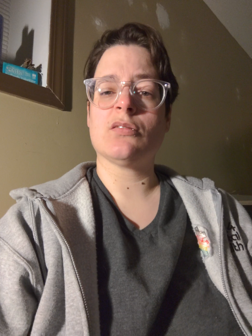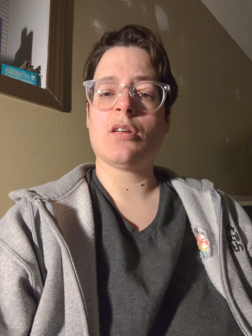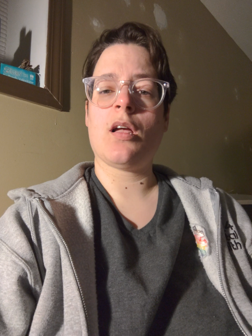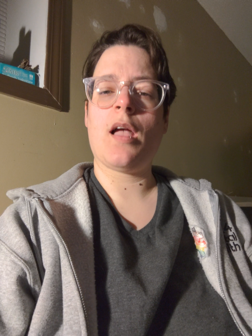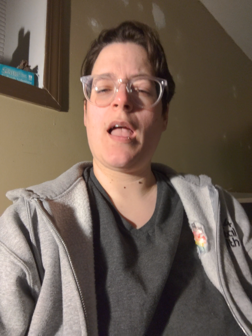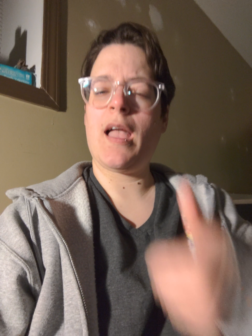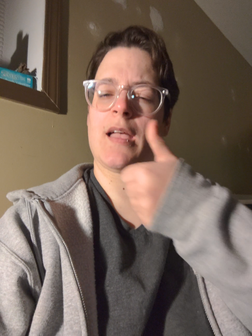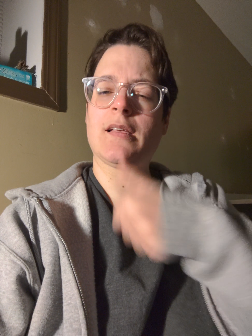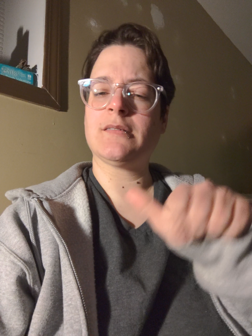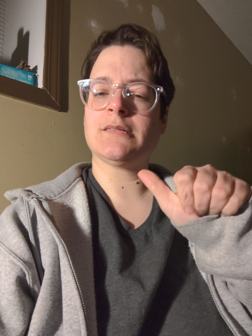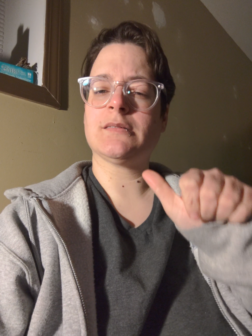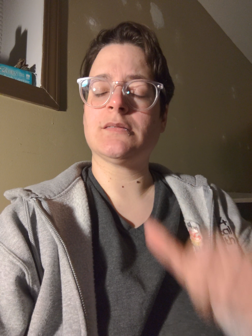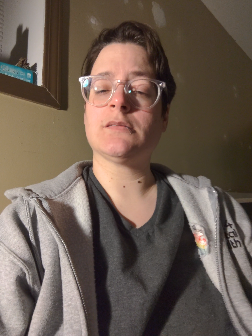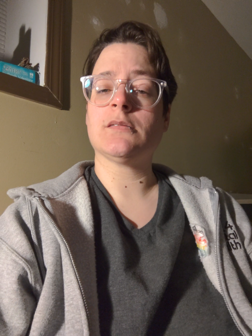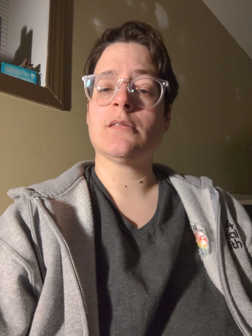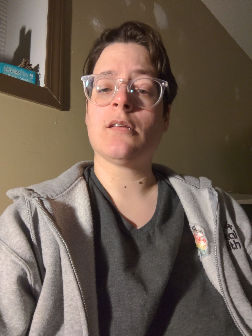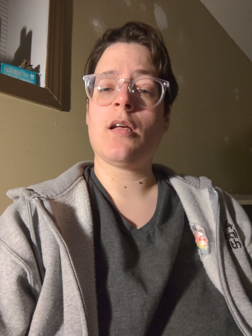any